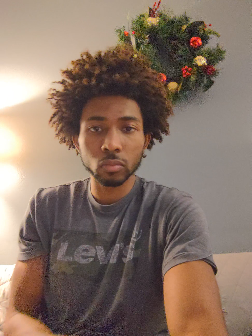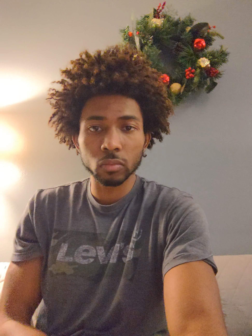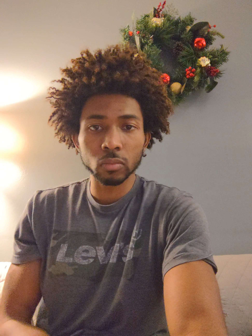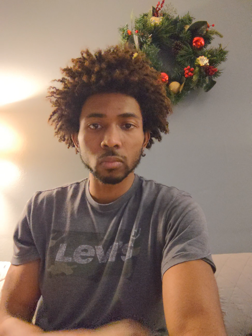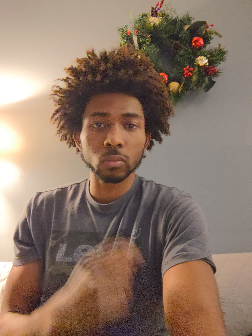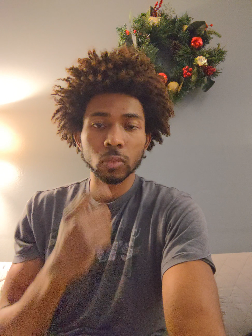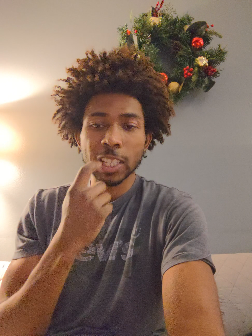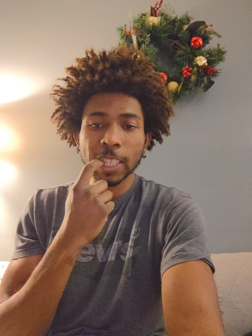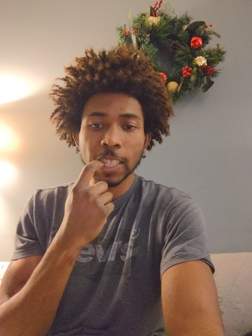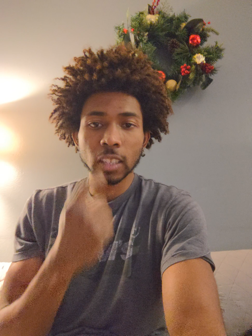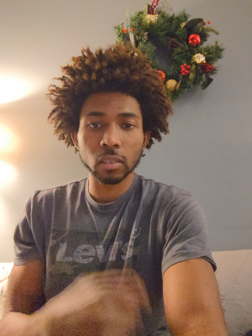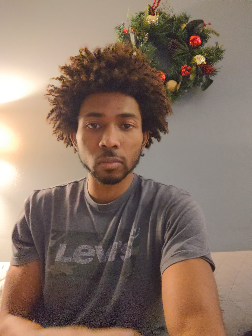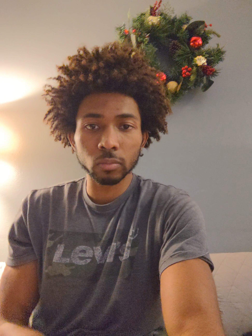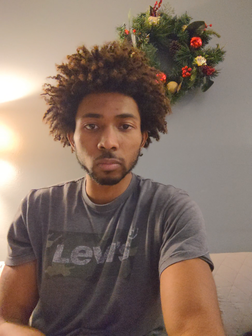tooth